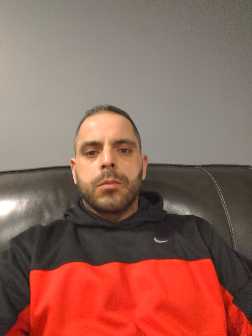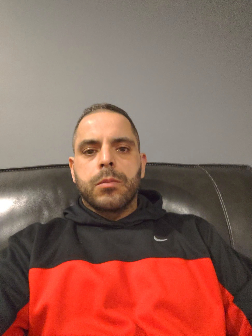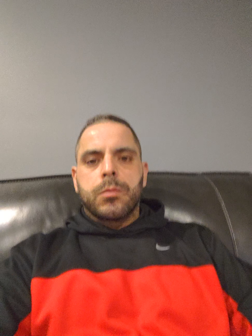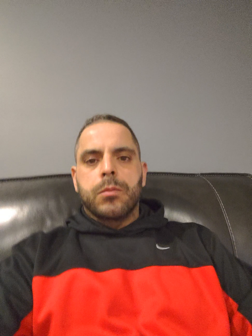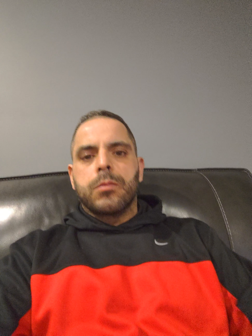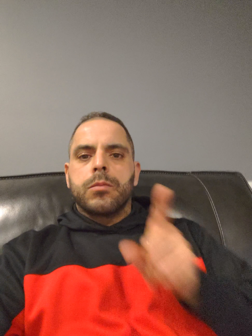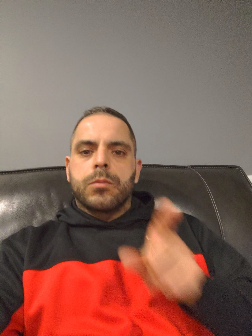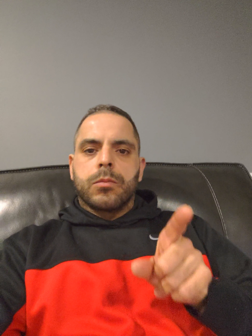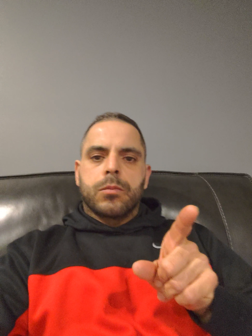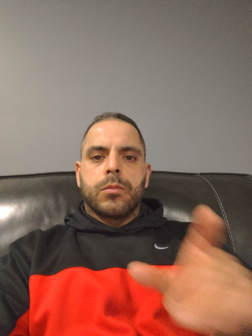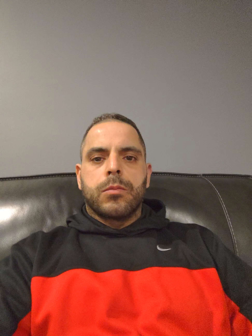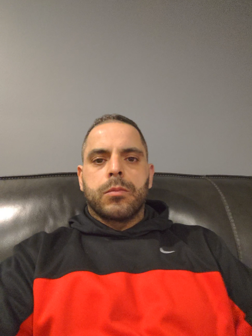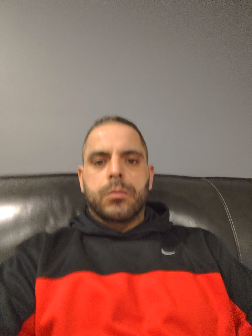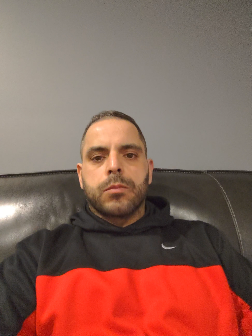he/she/it